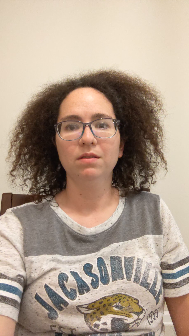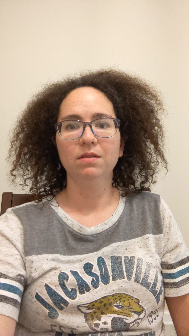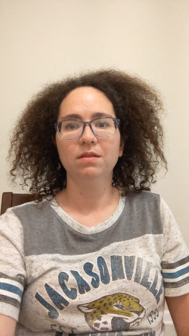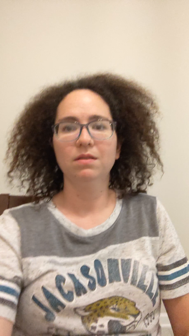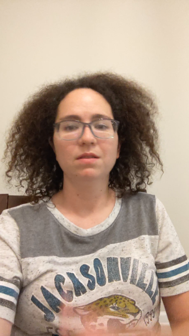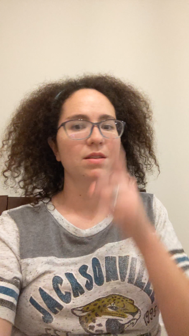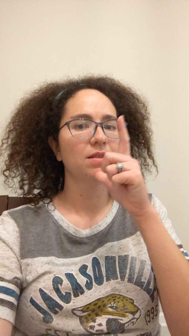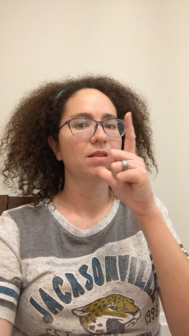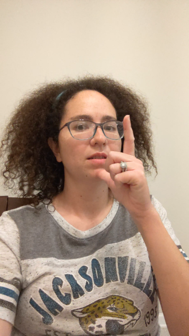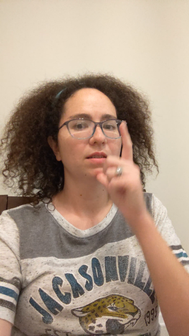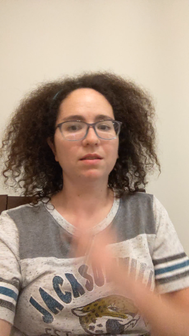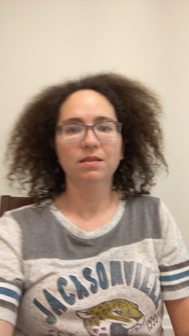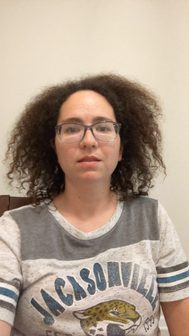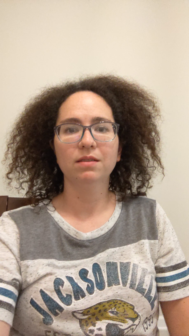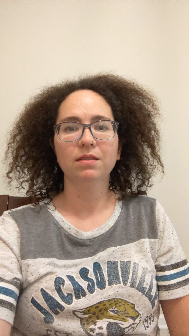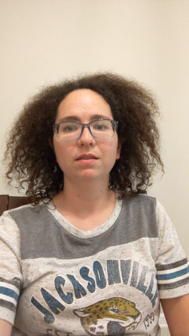lunch